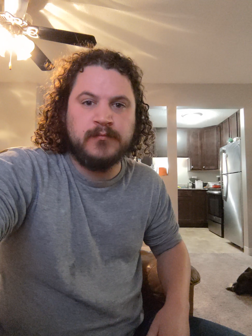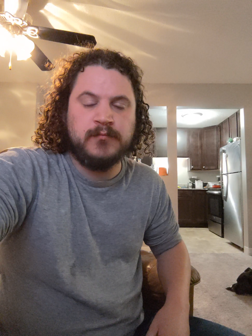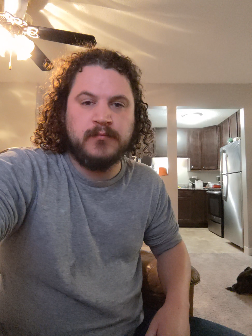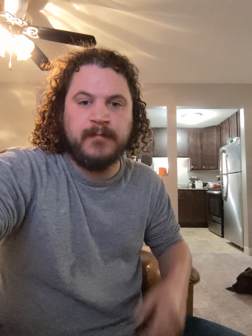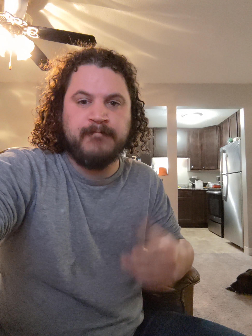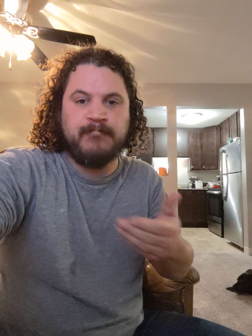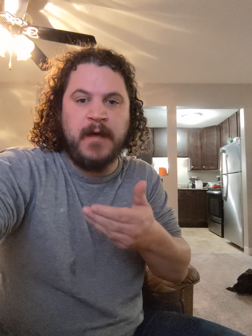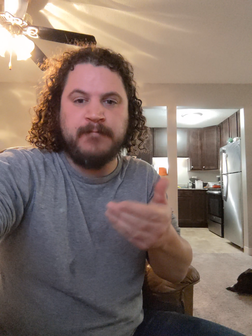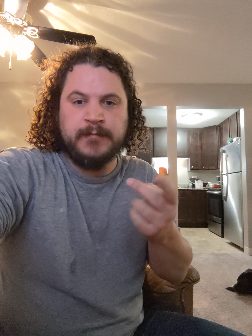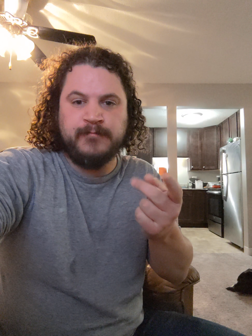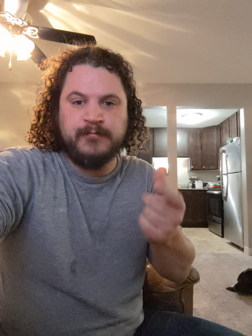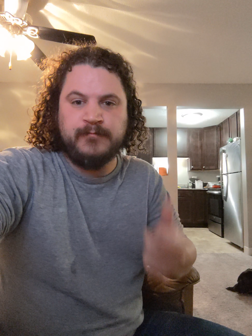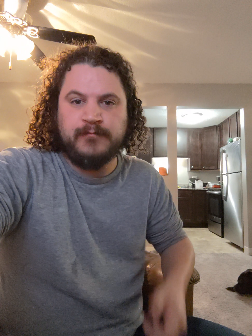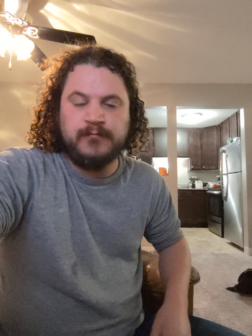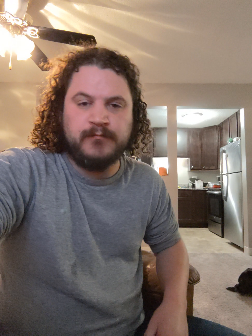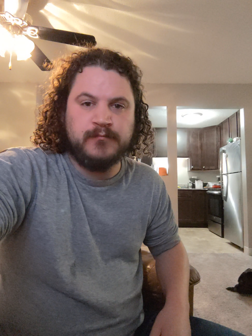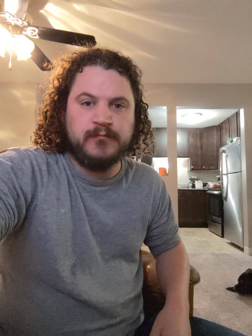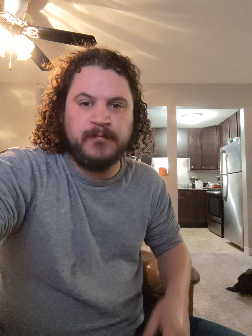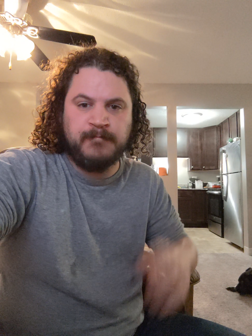puppy